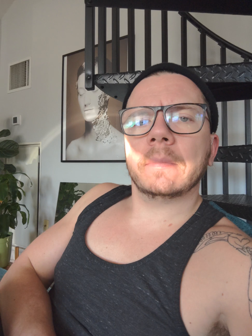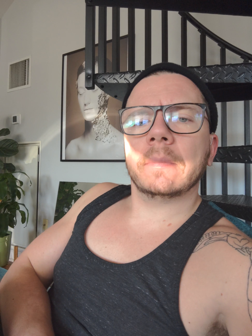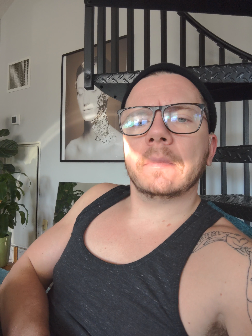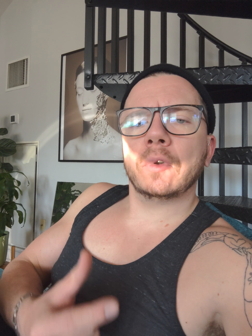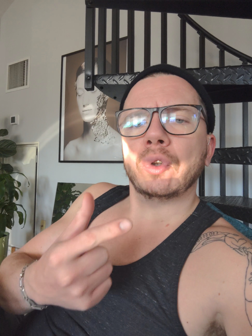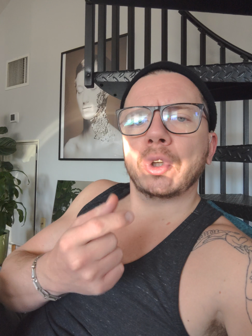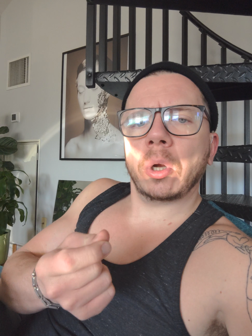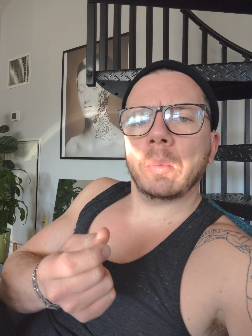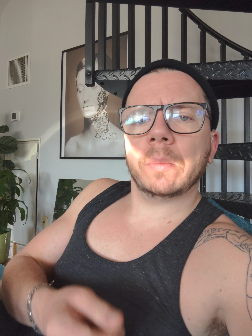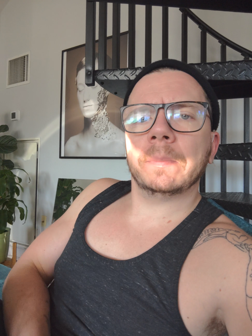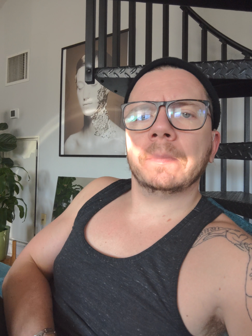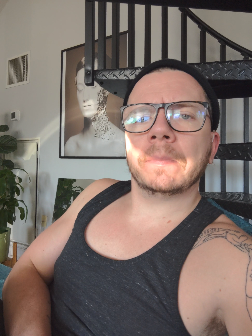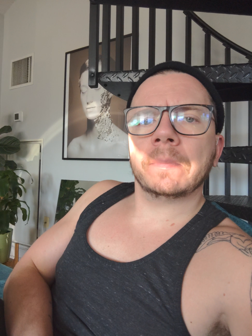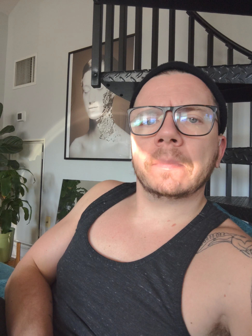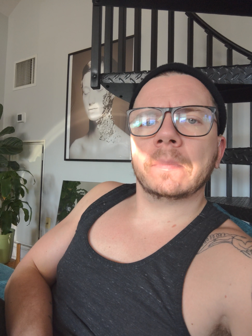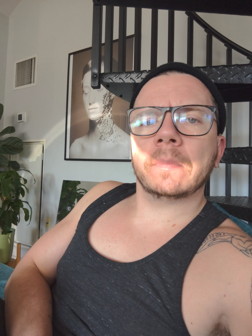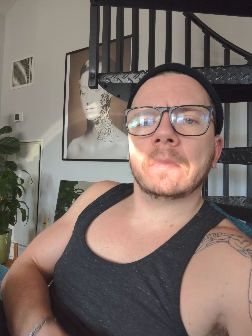go